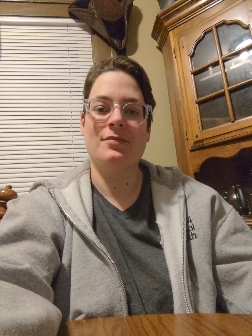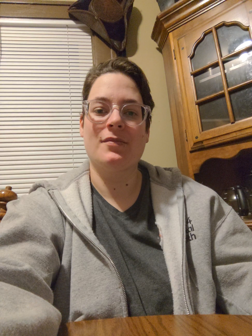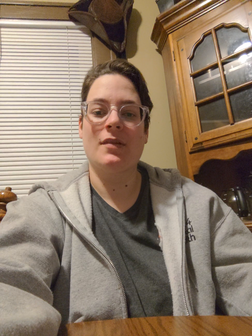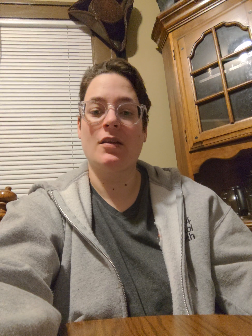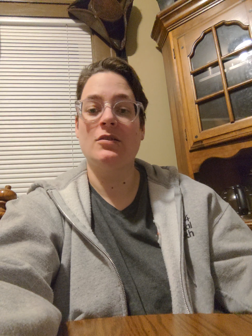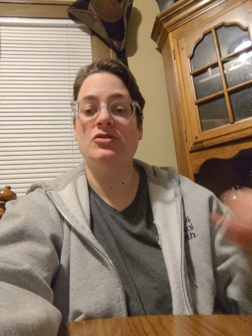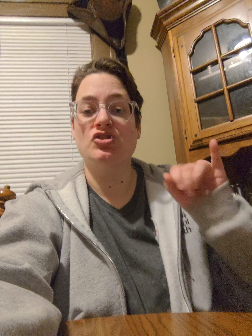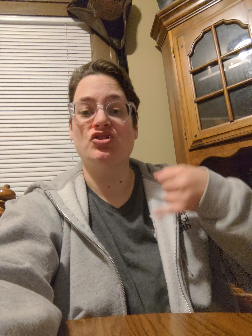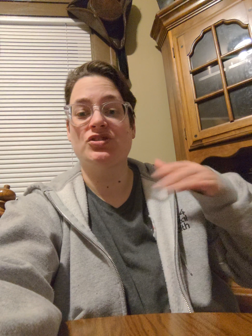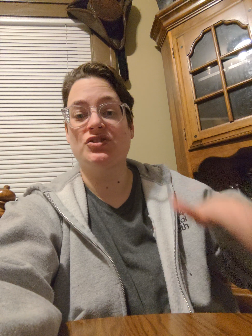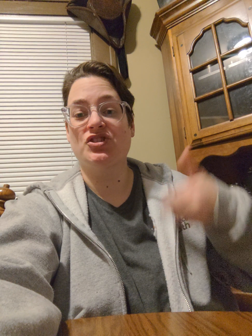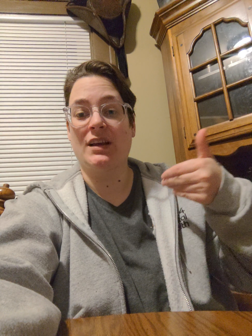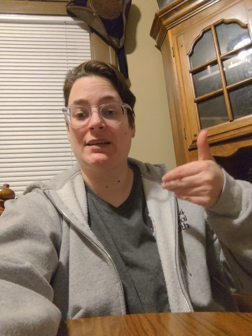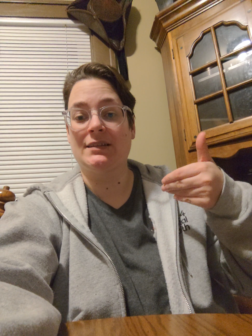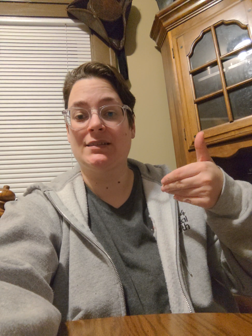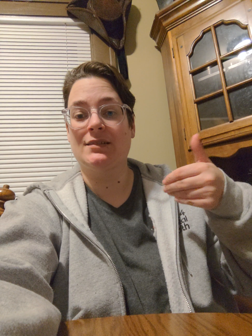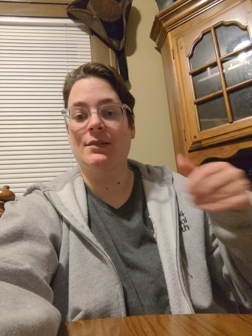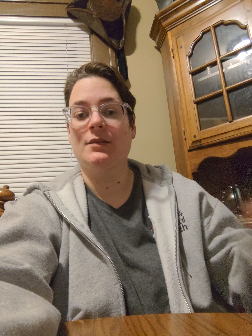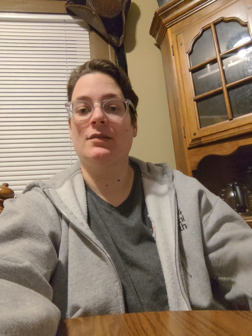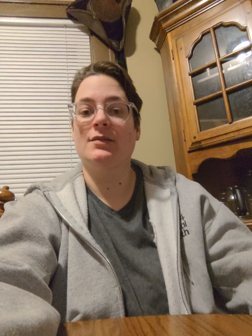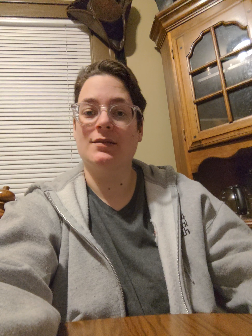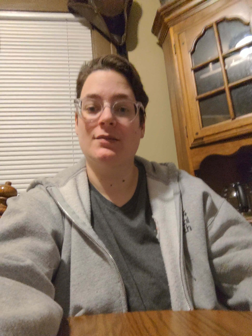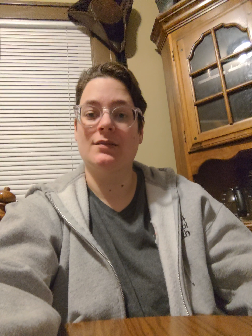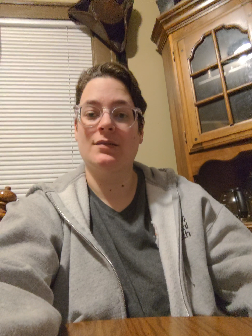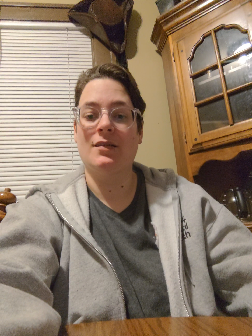jeans